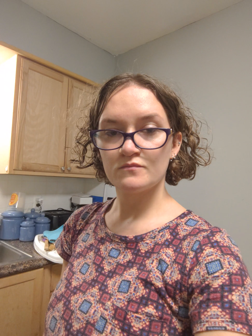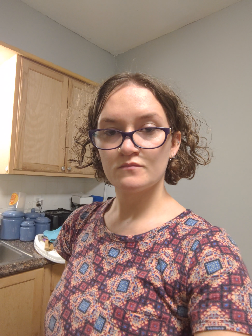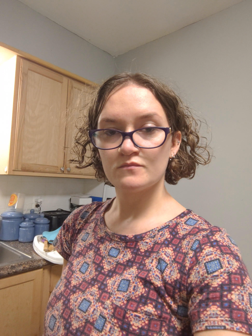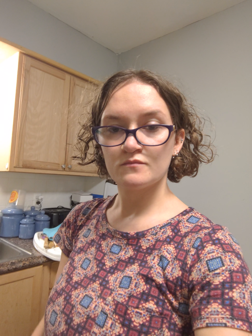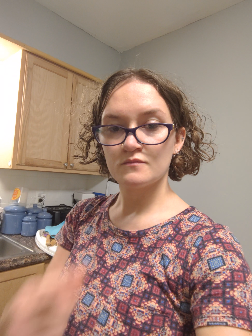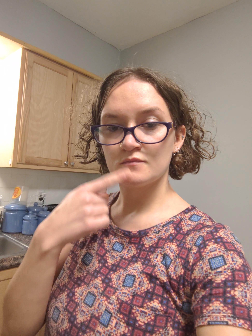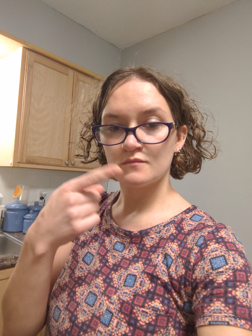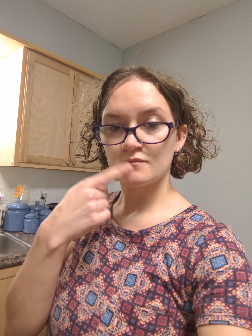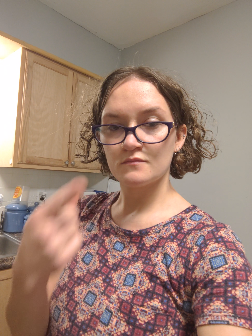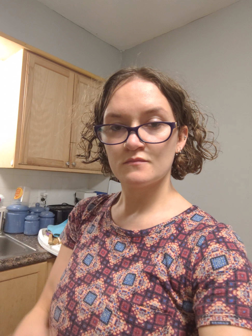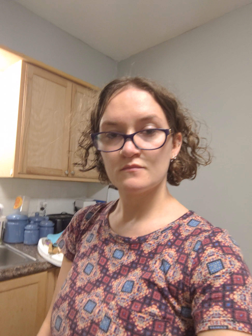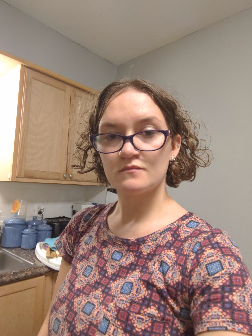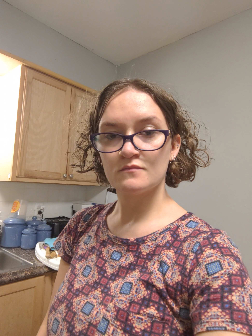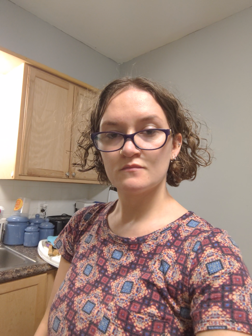say